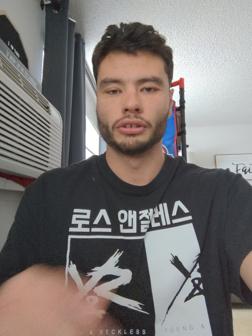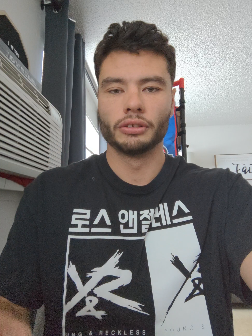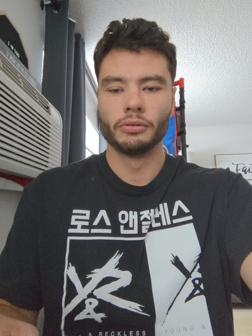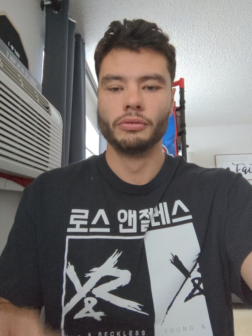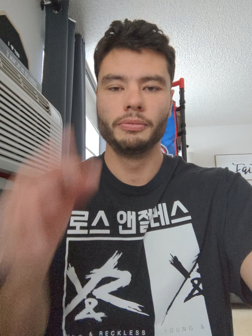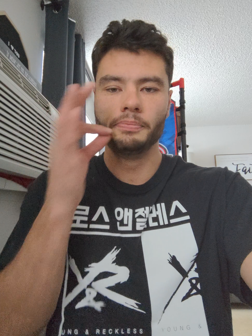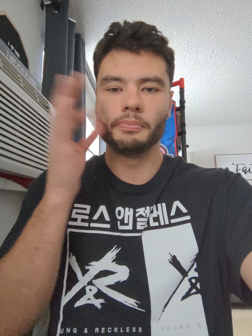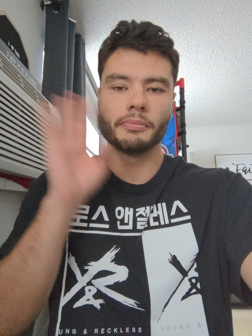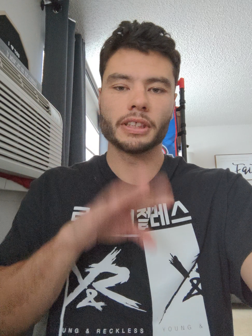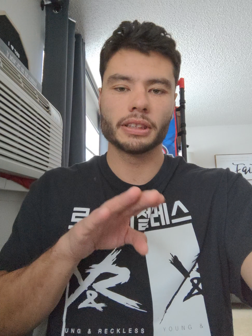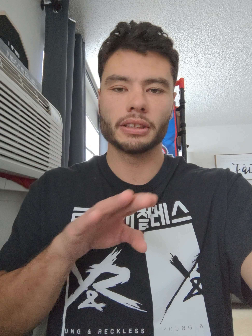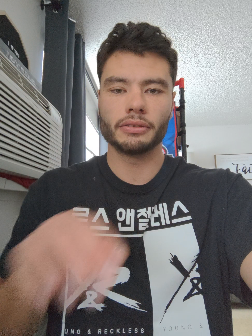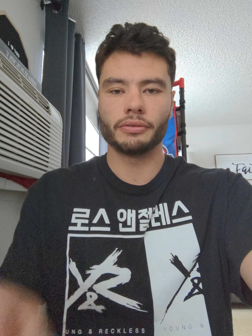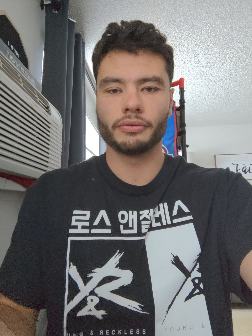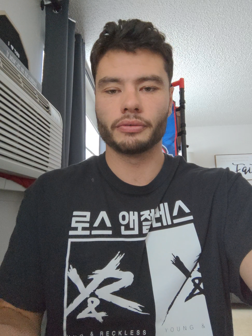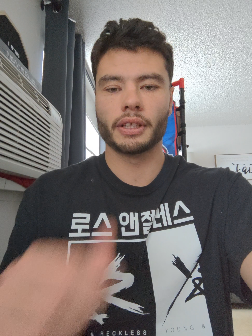bee